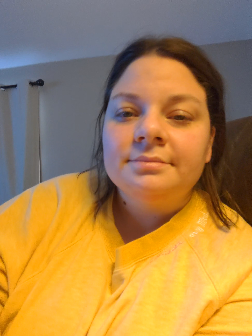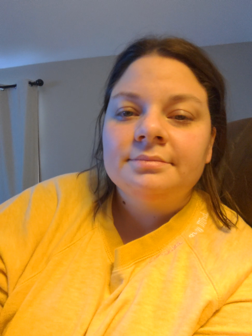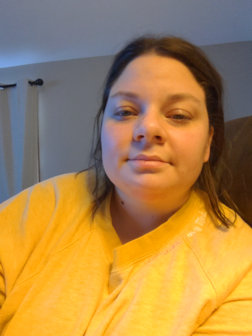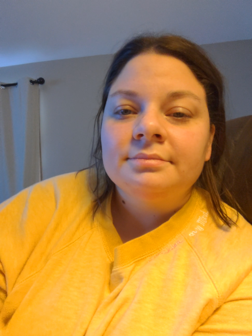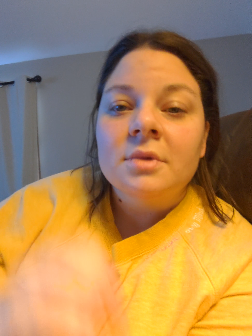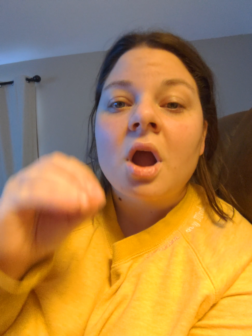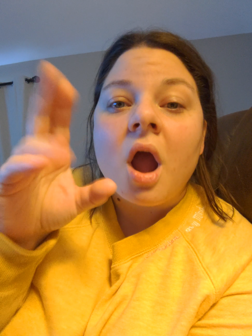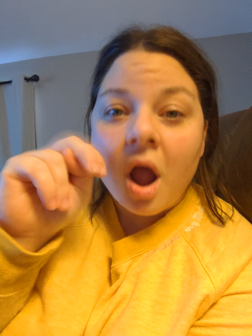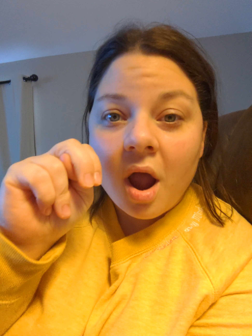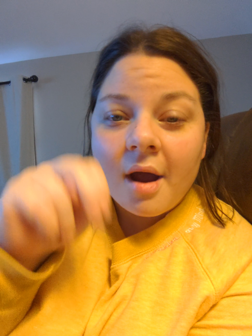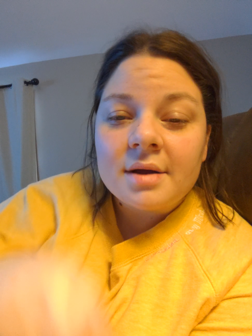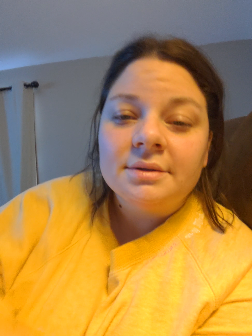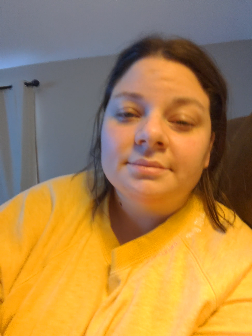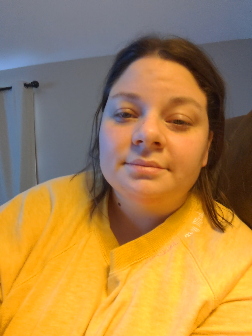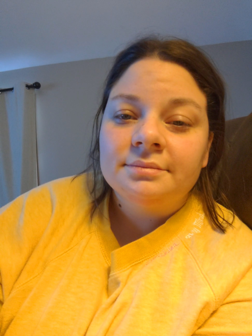on